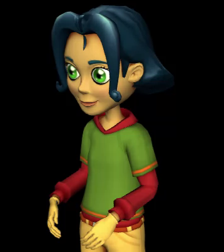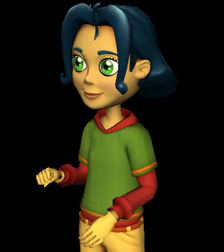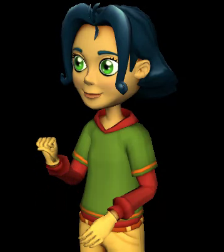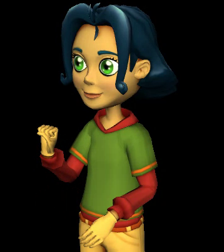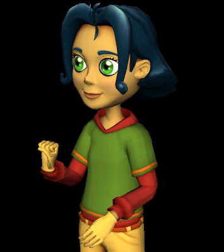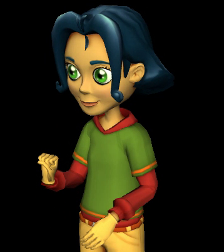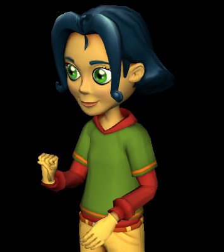جنوب